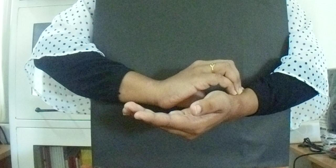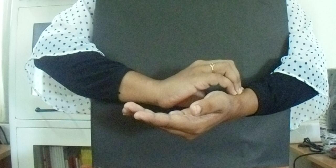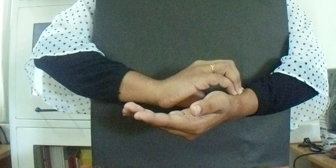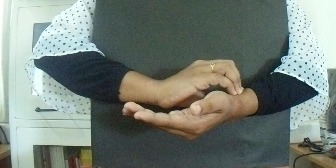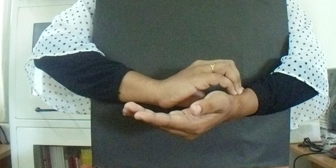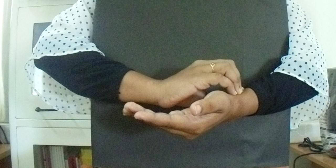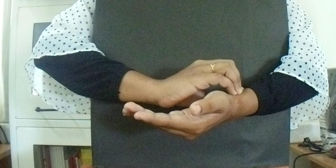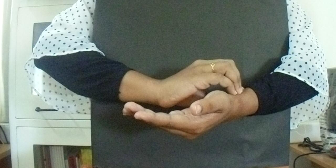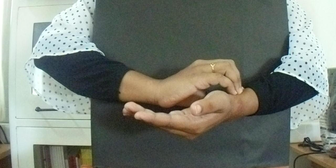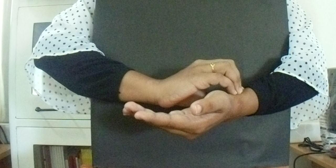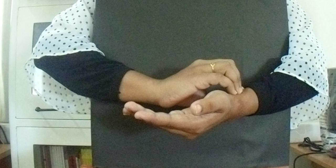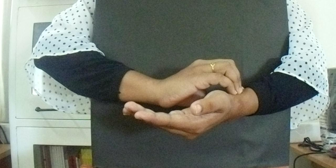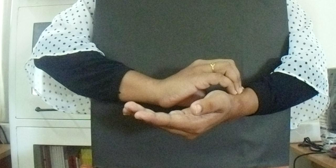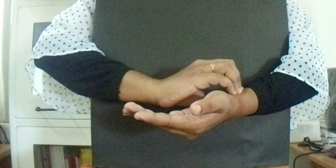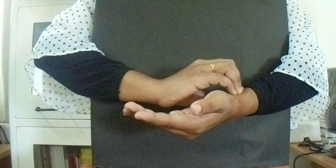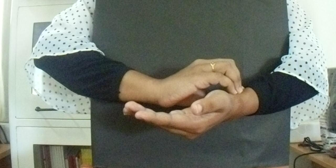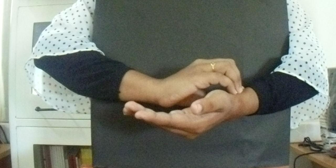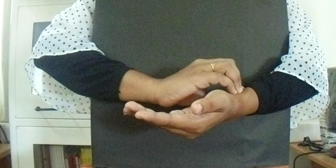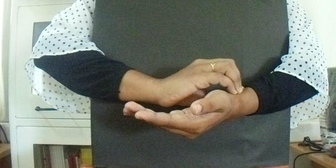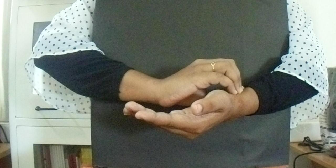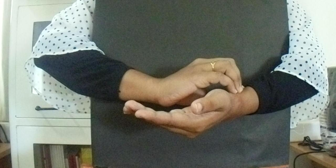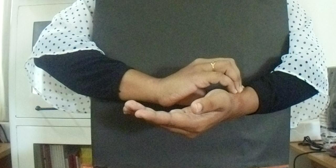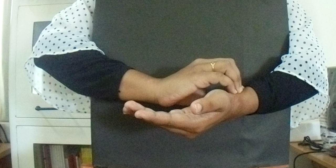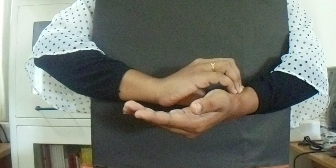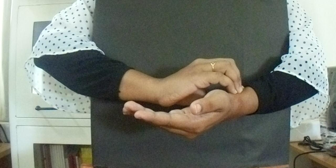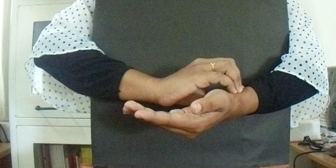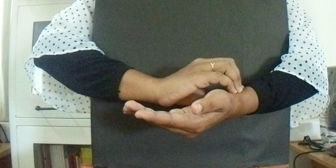doctor